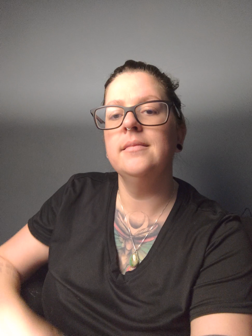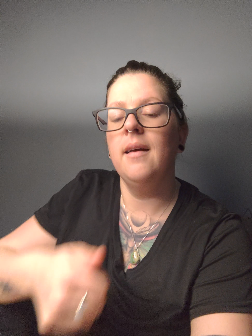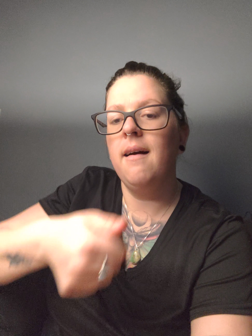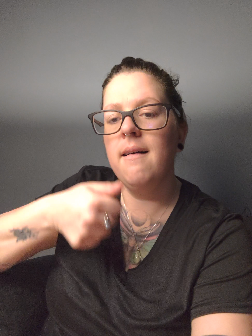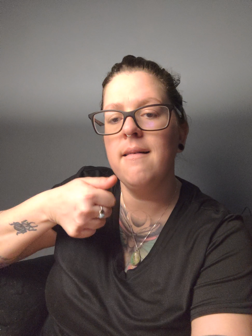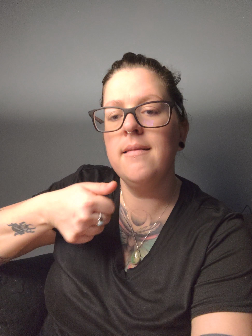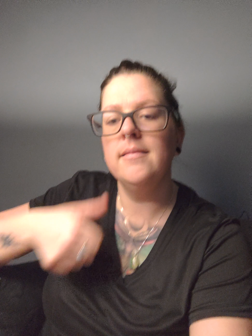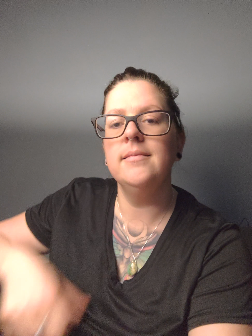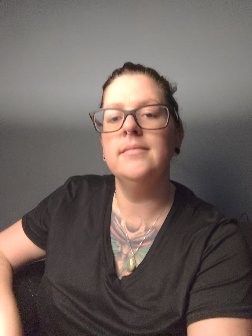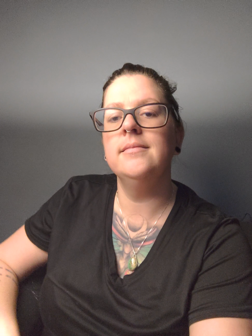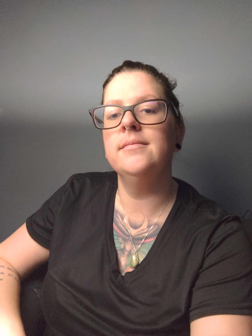hide